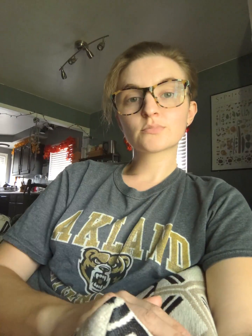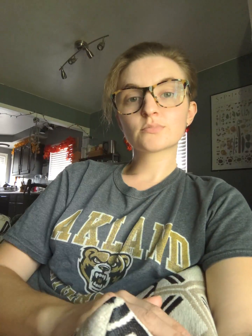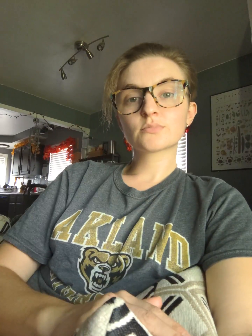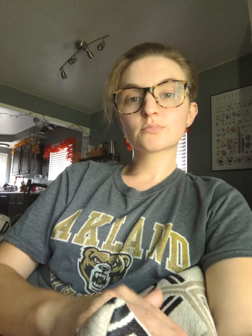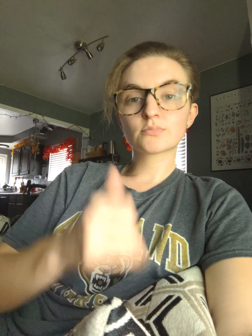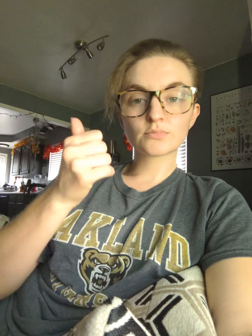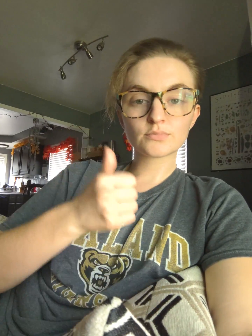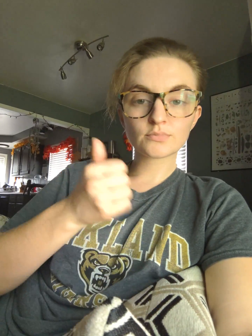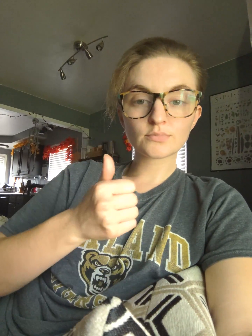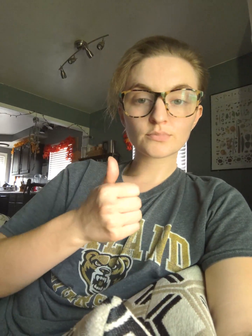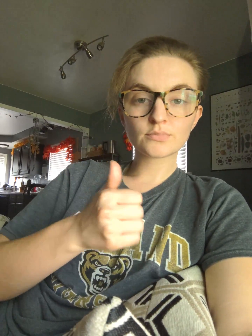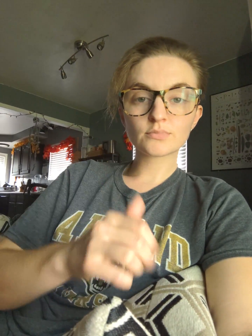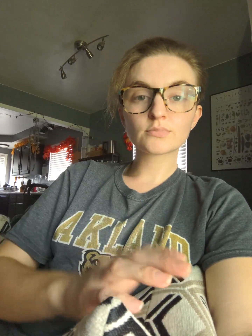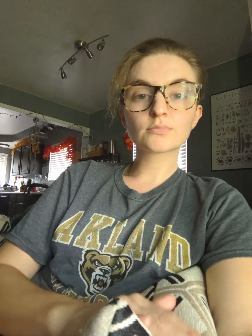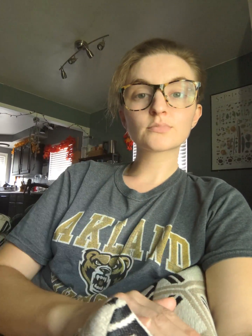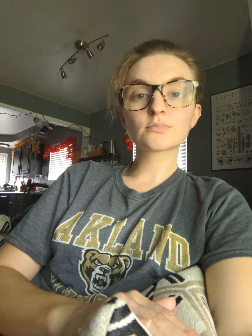help